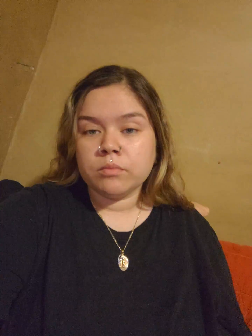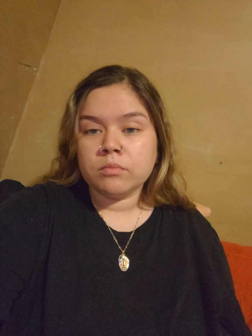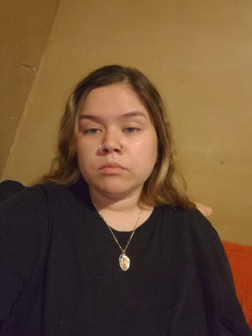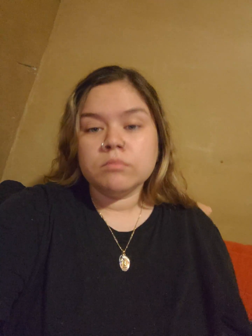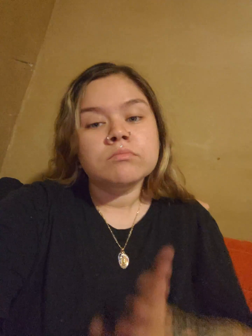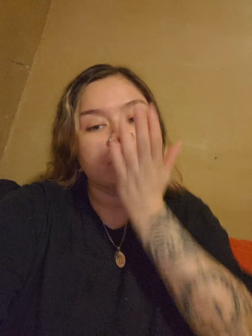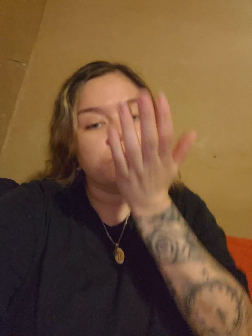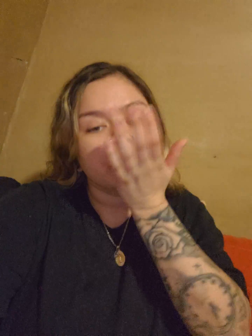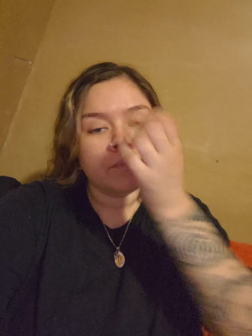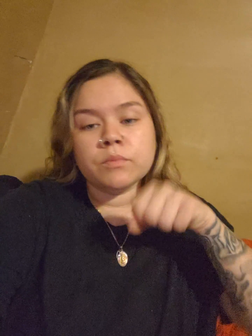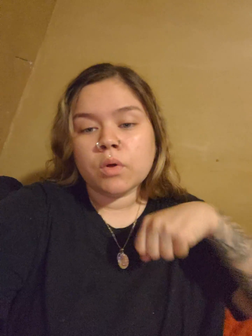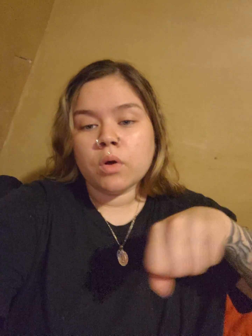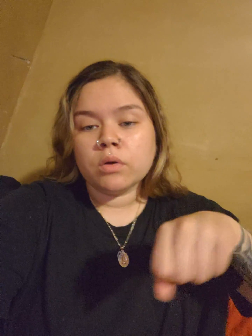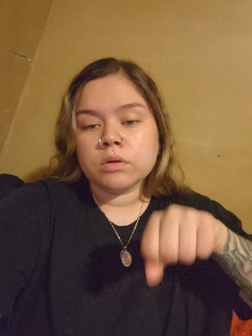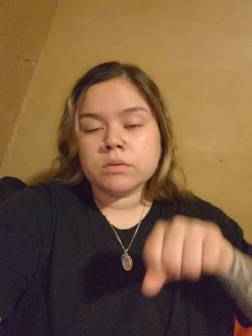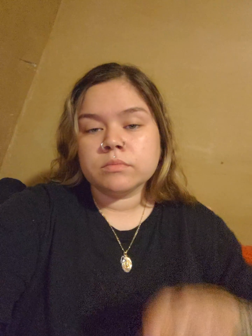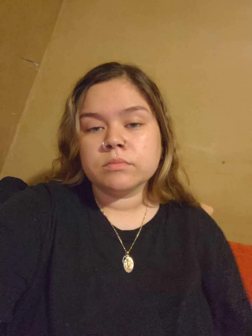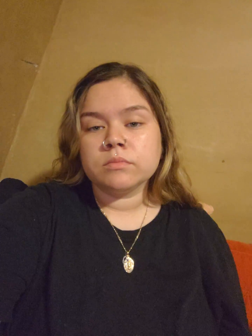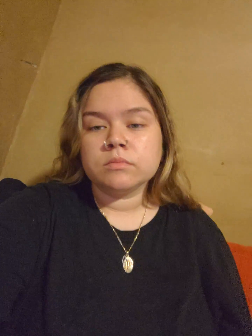lawn mower